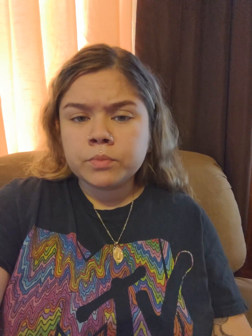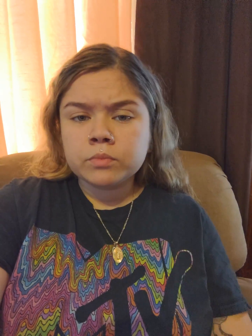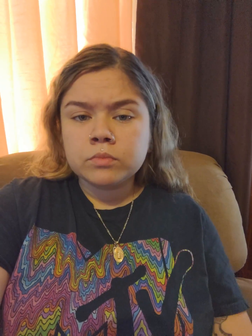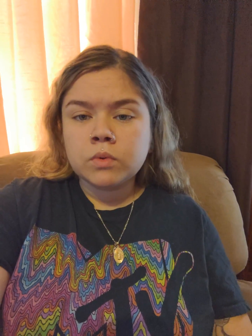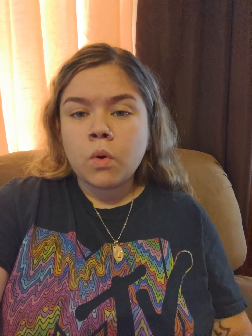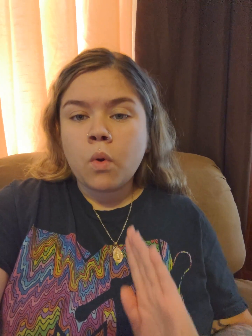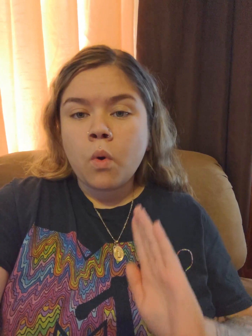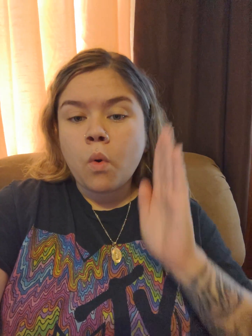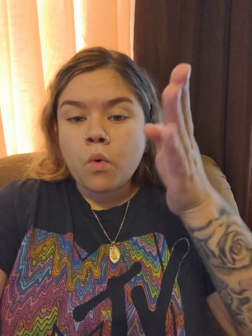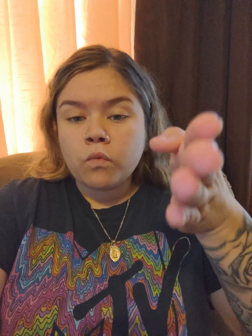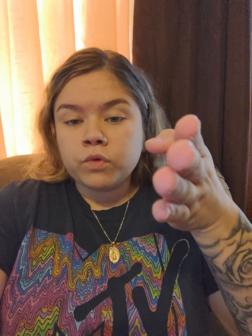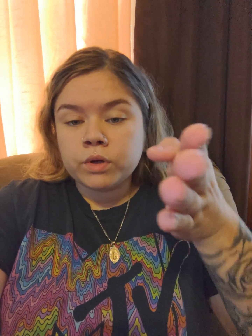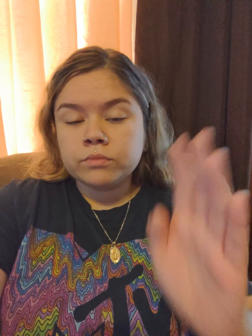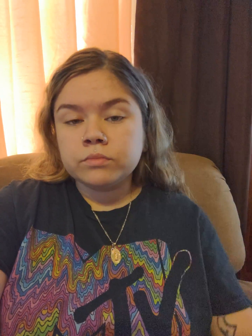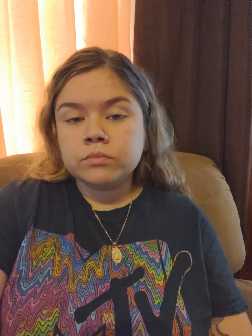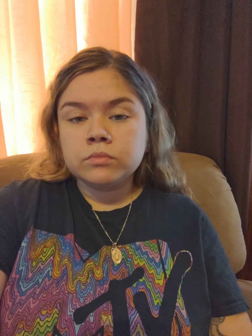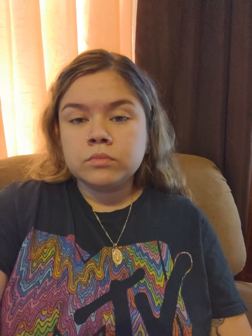over